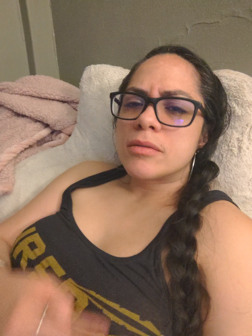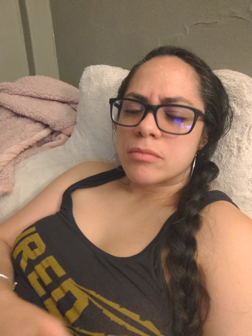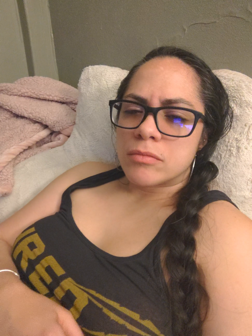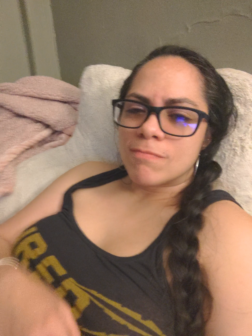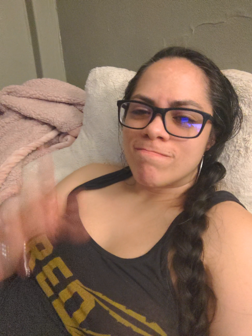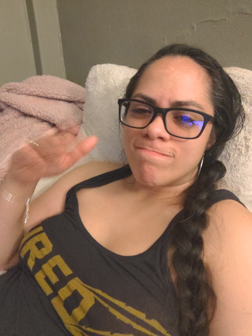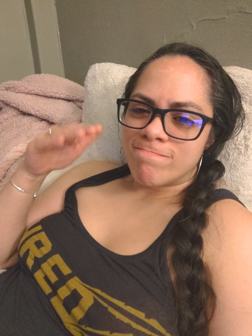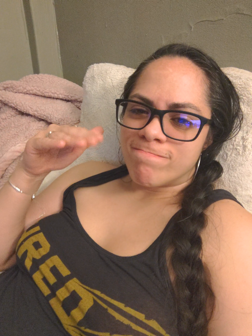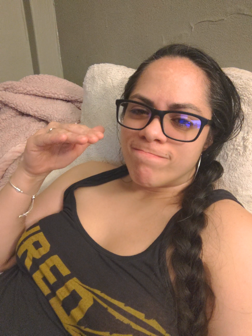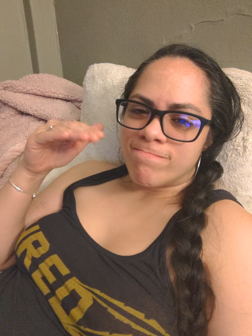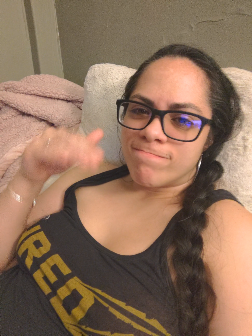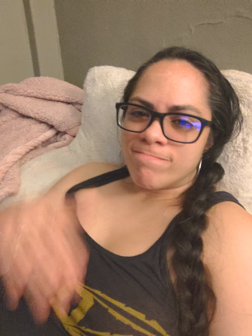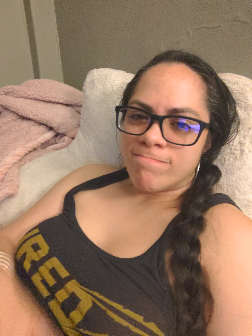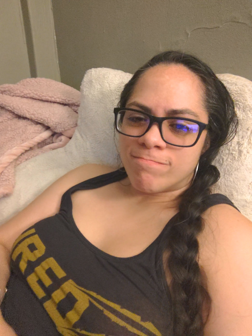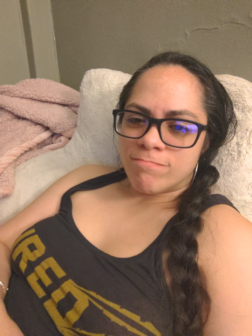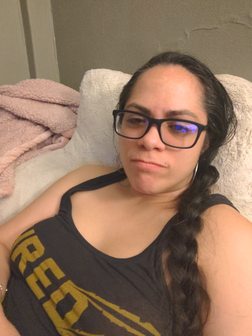bye